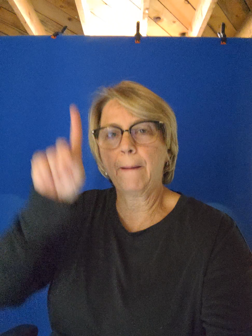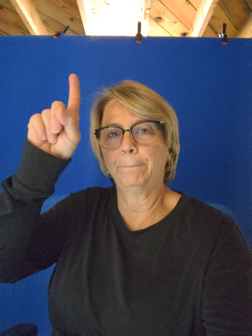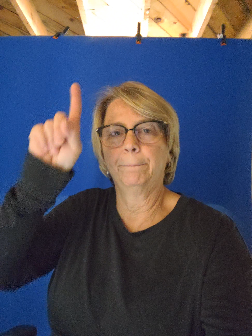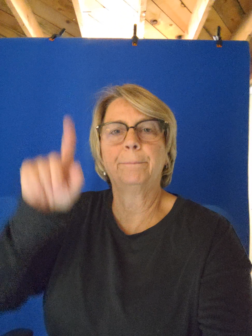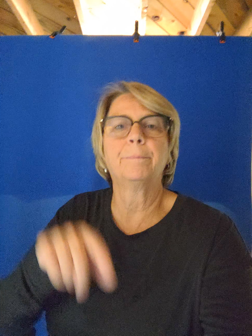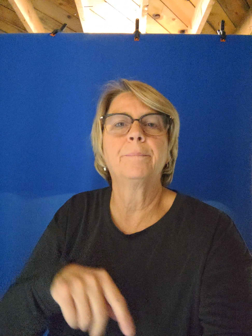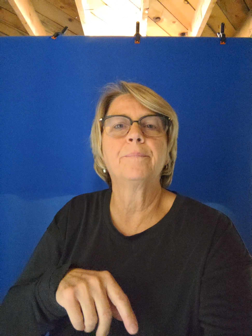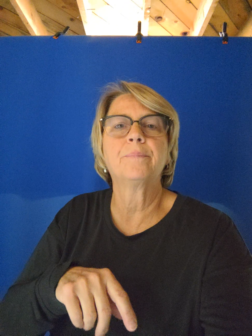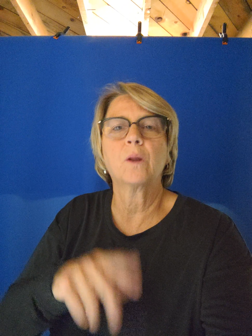up